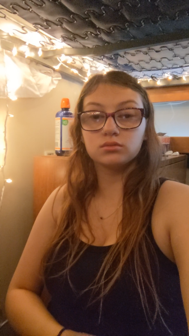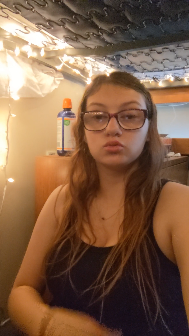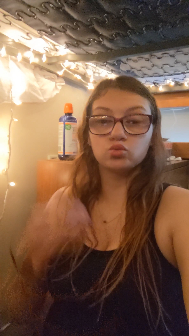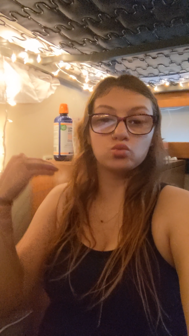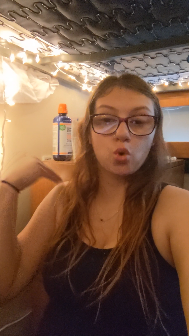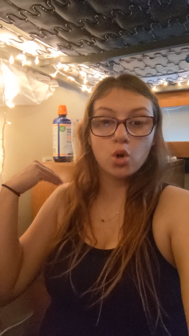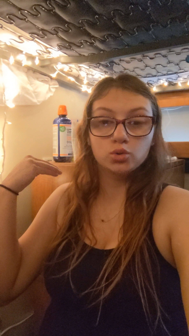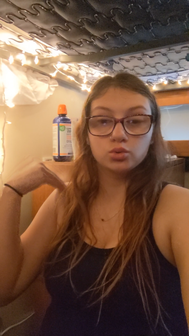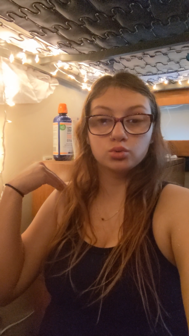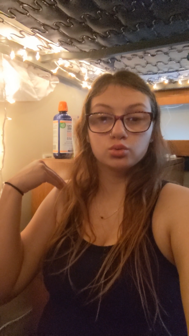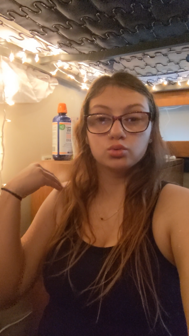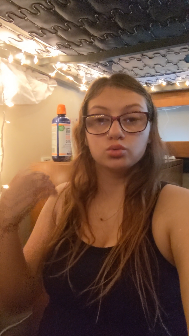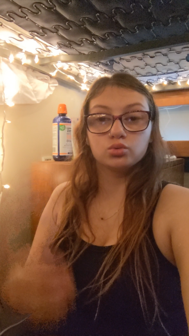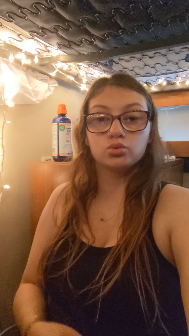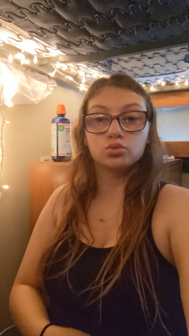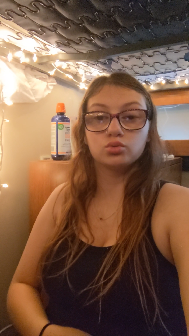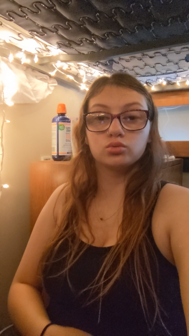shoulder